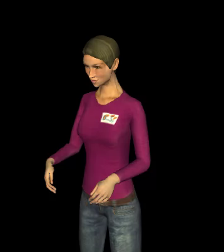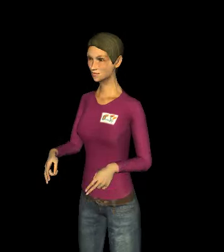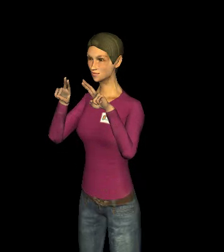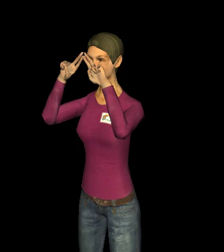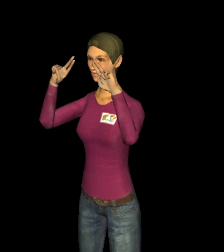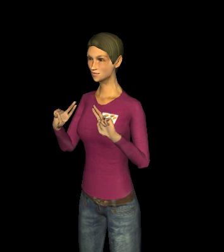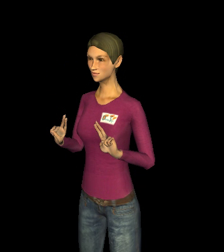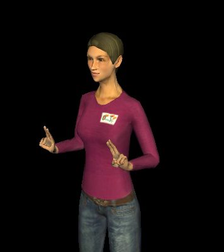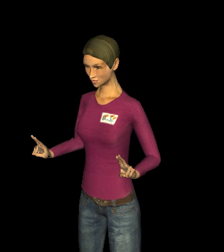دولي